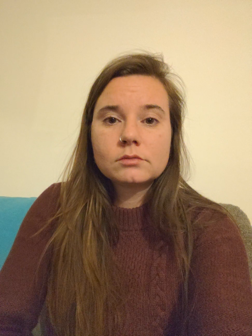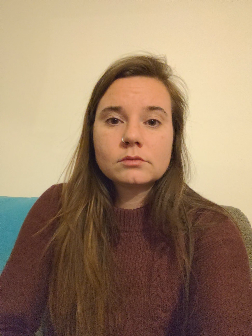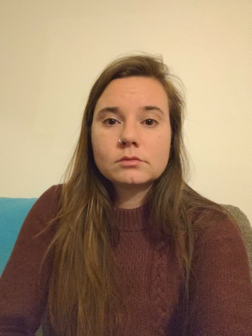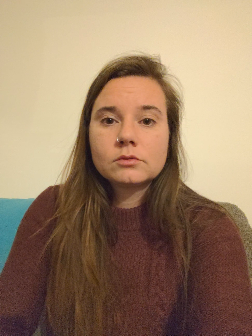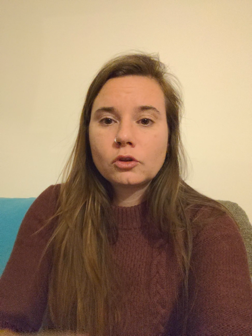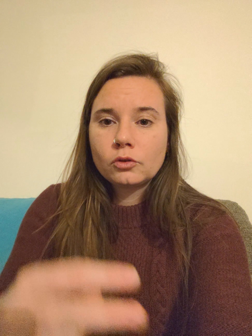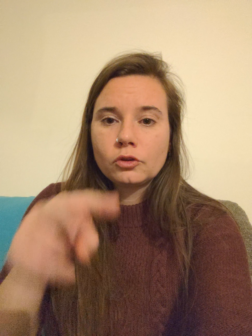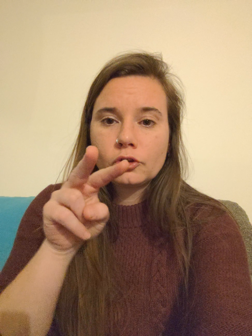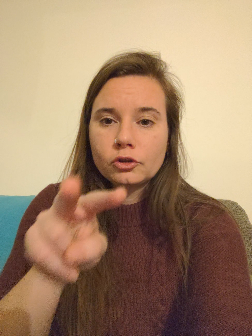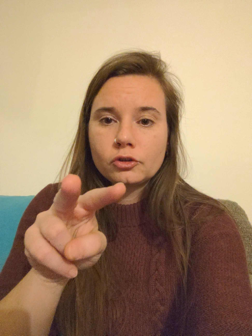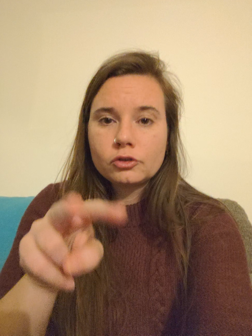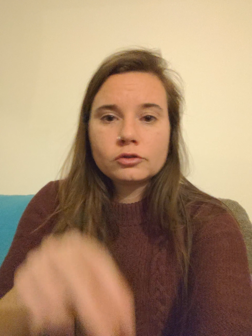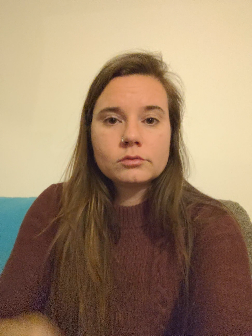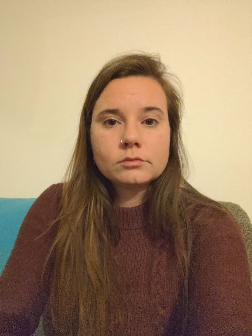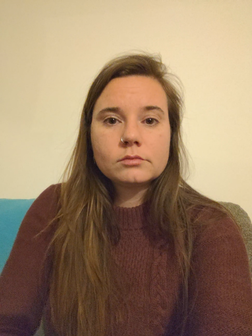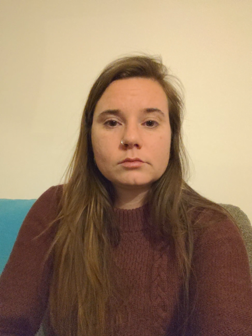look